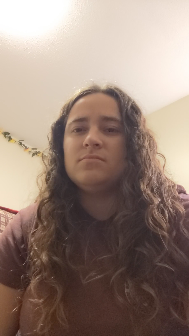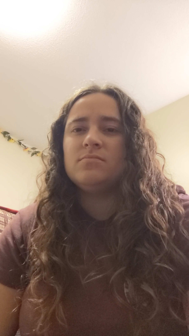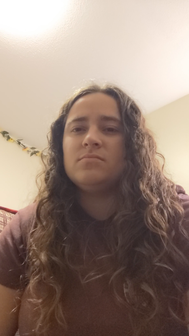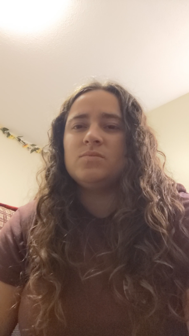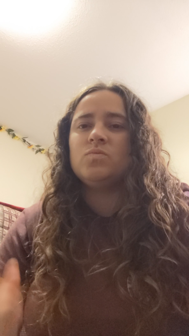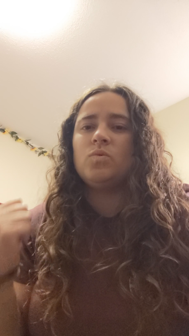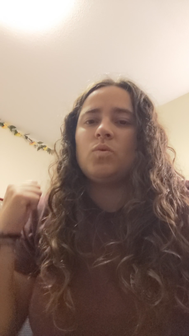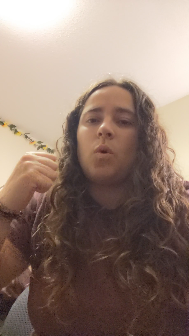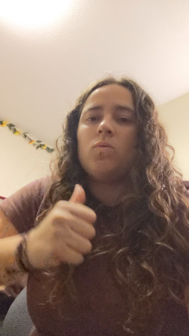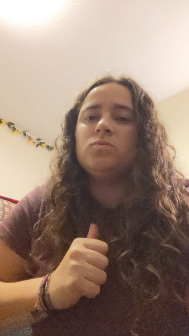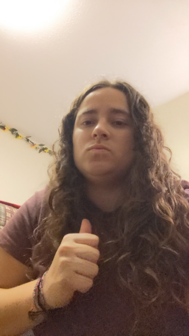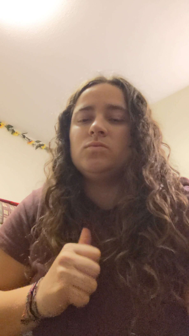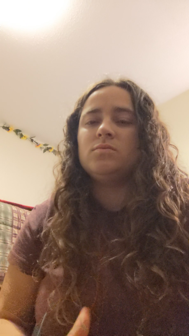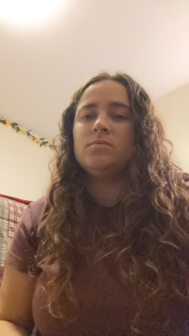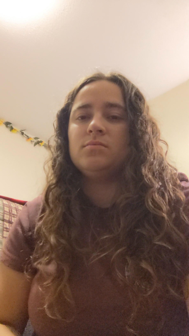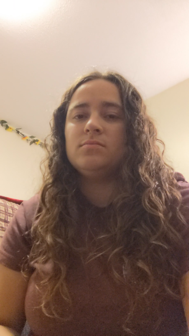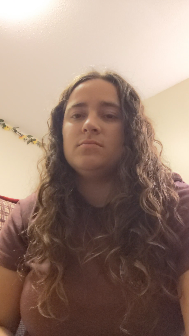coats